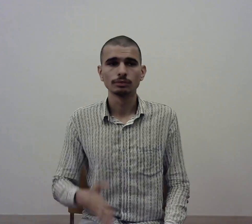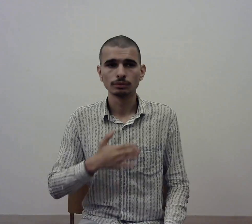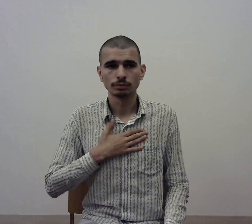mən